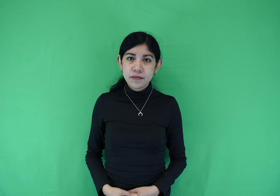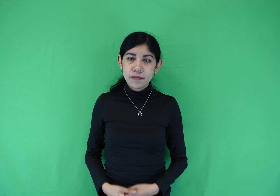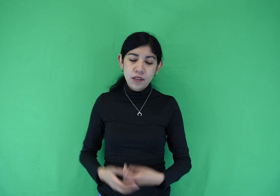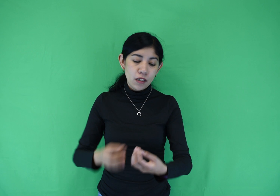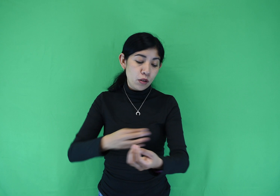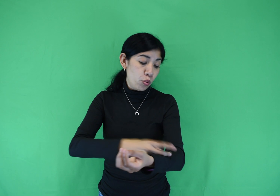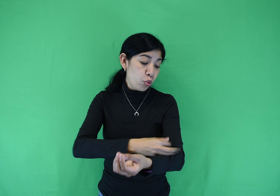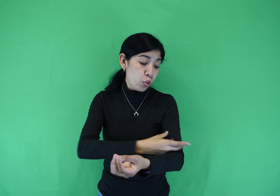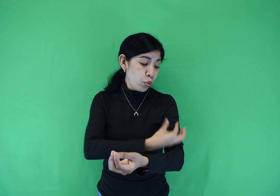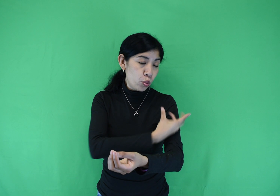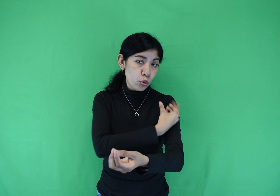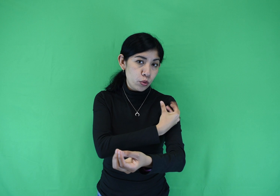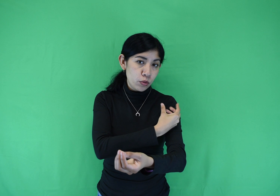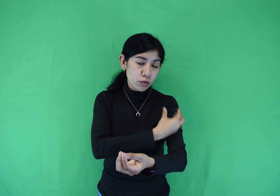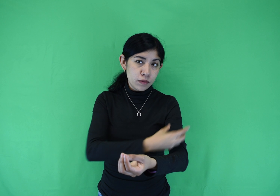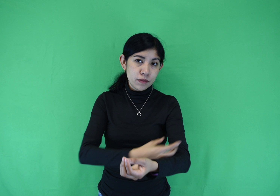deslizar en cuerpo